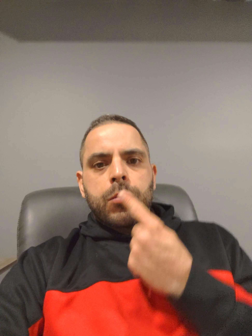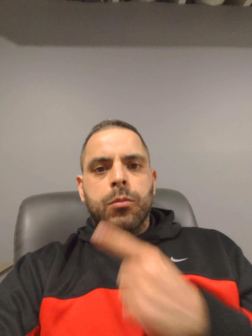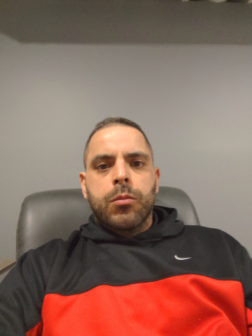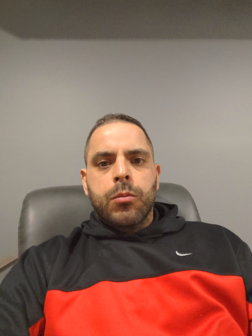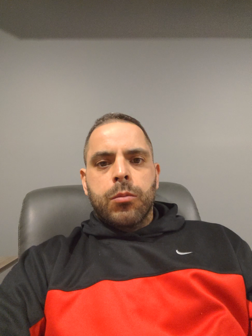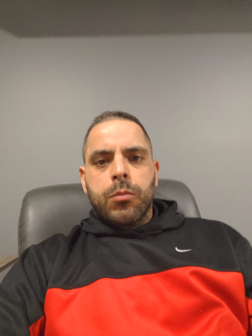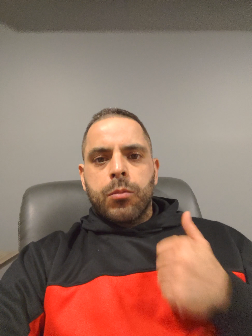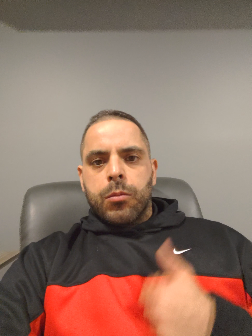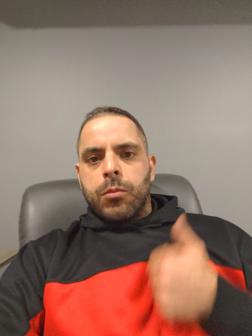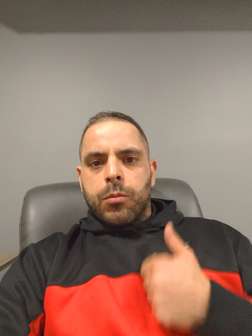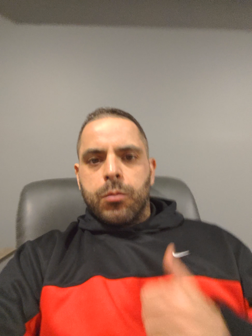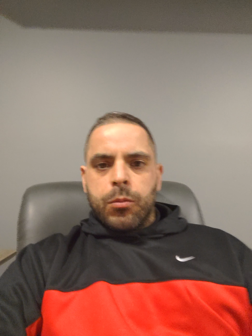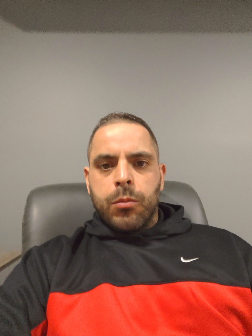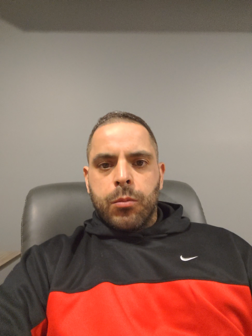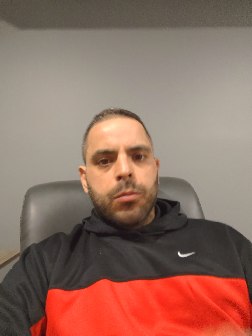bath